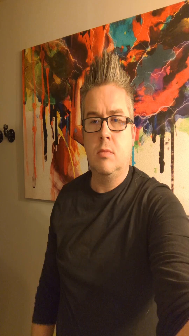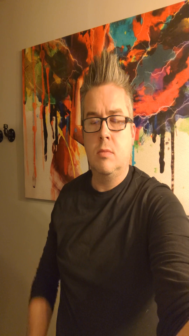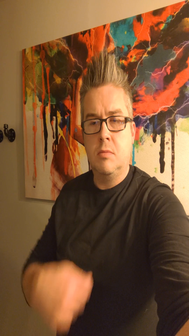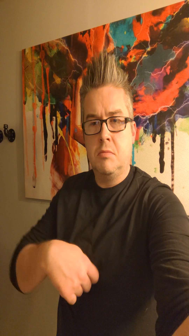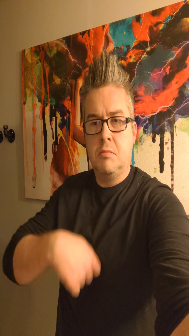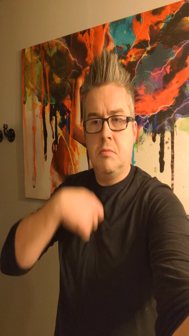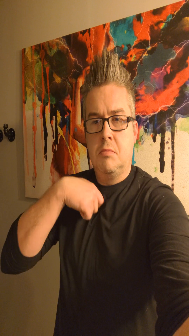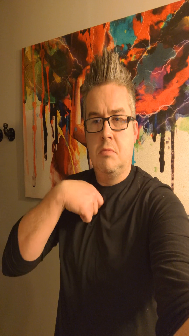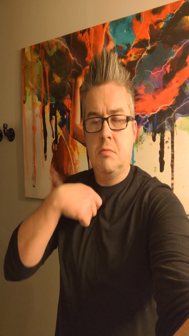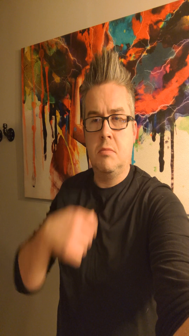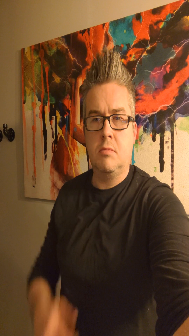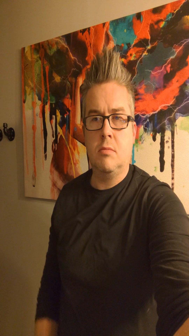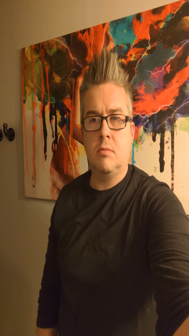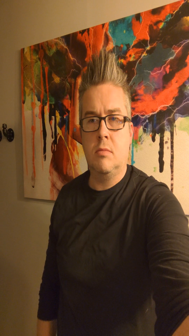zipper